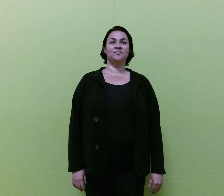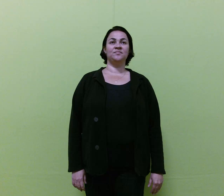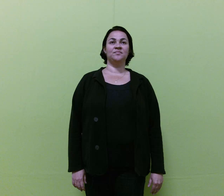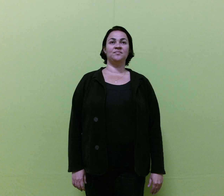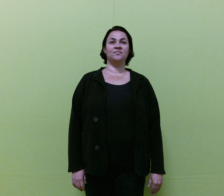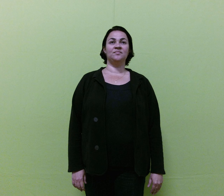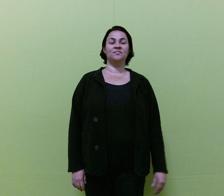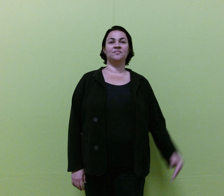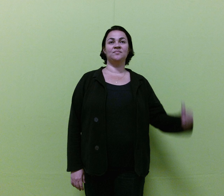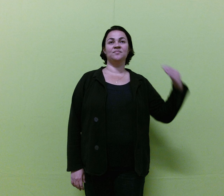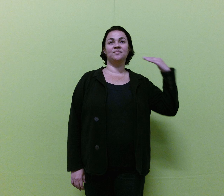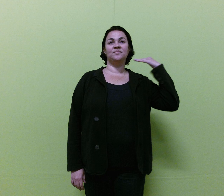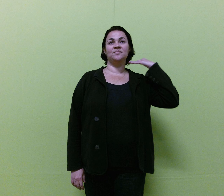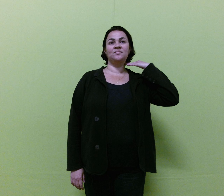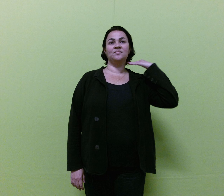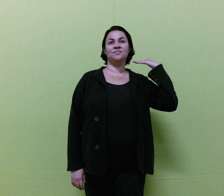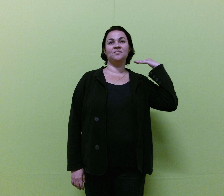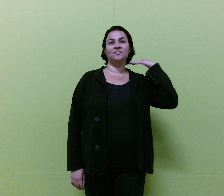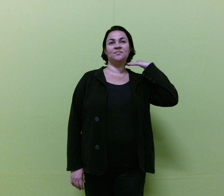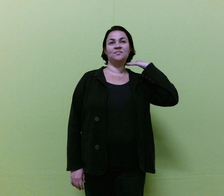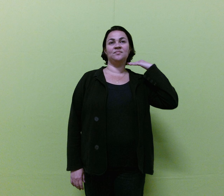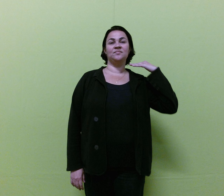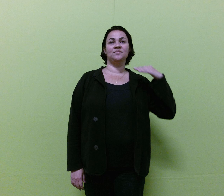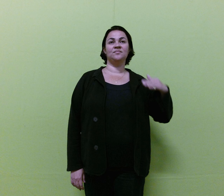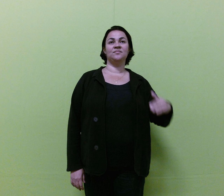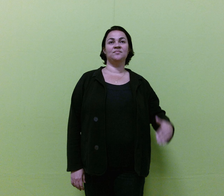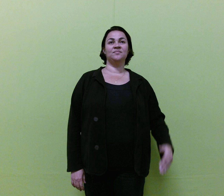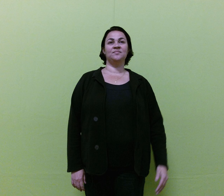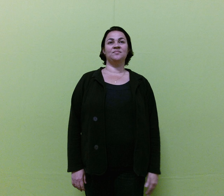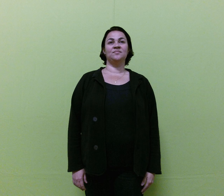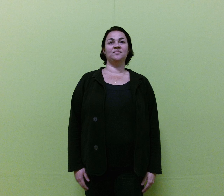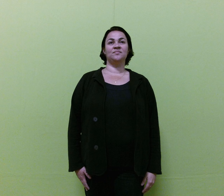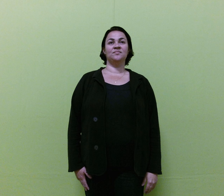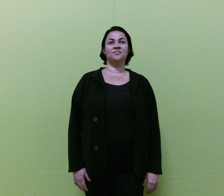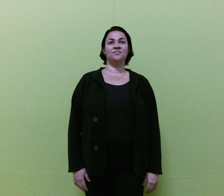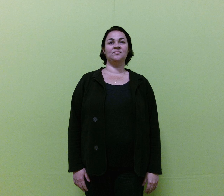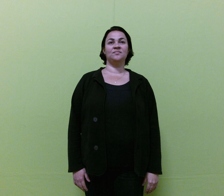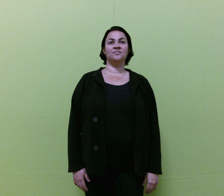banco